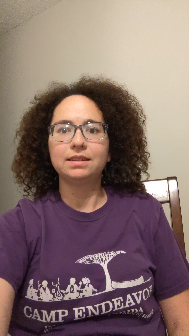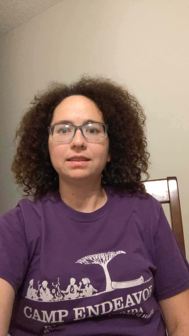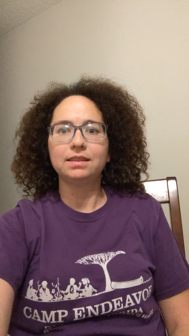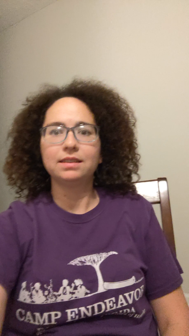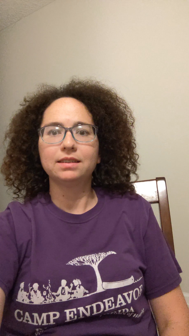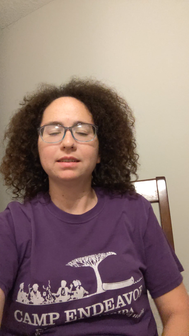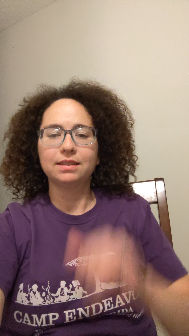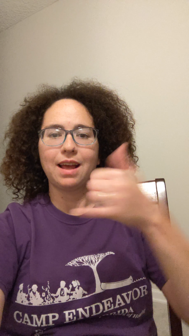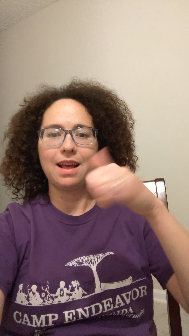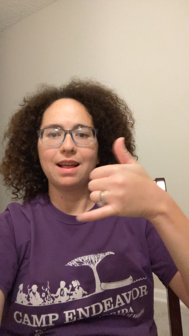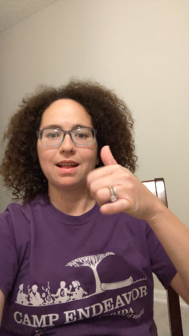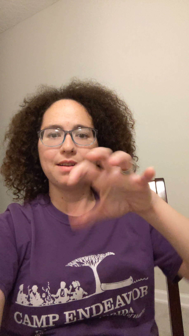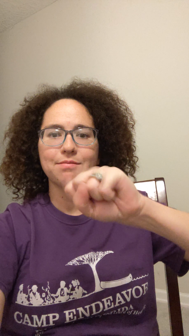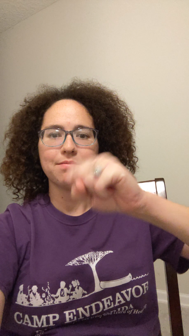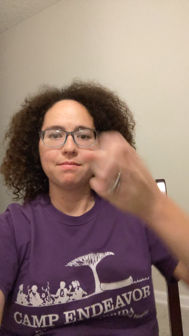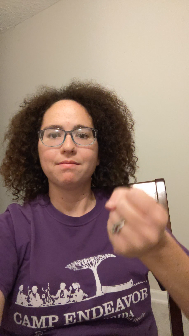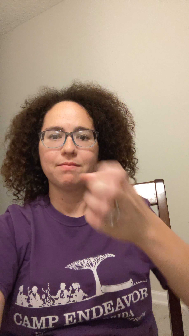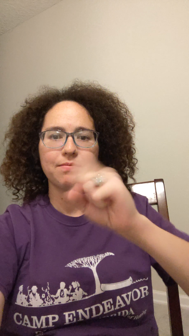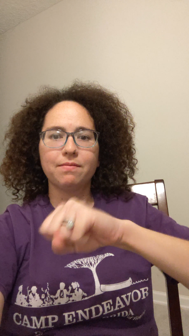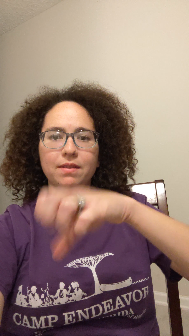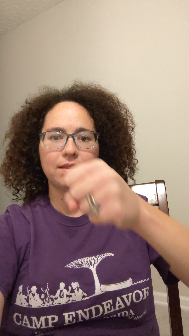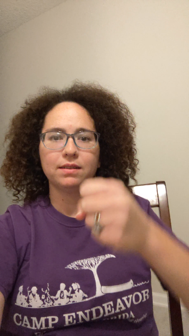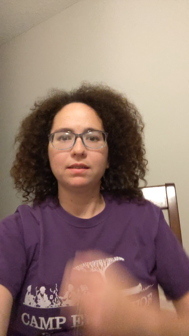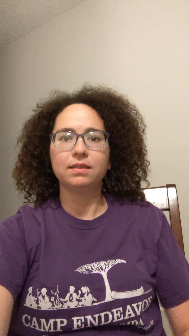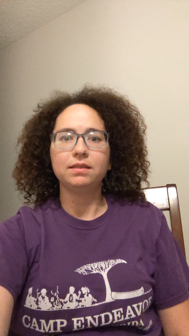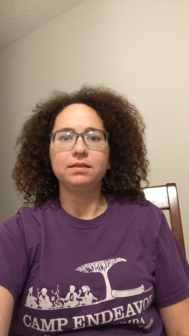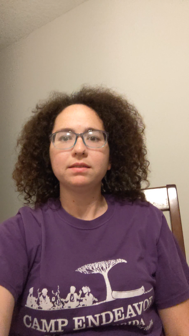play dough